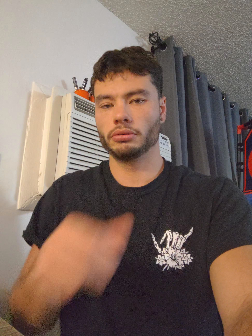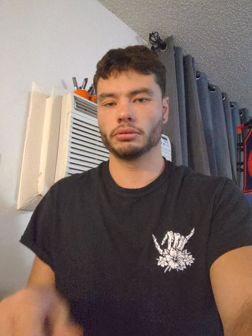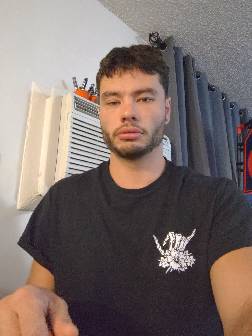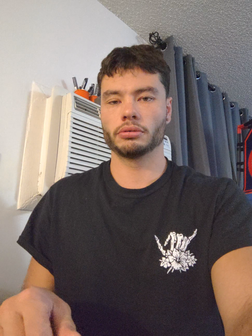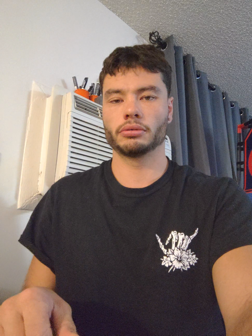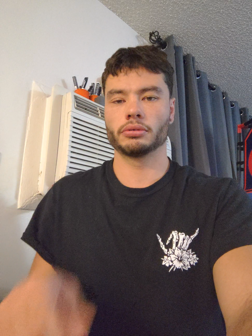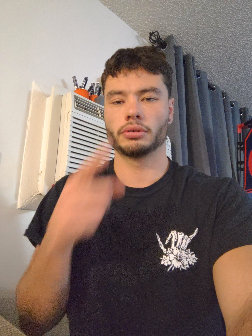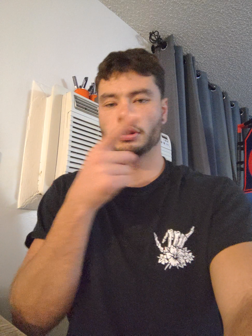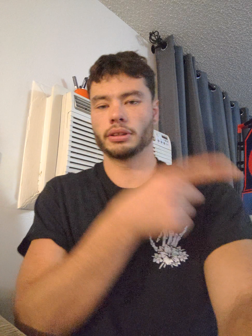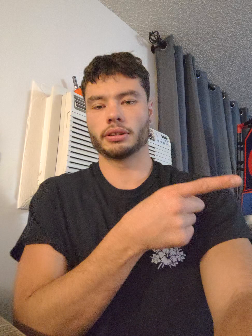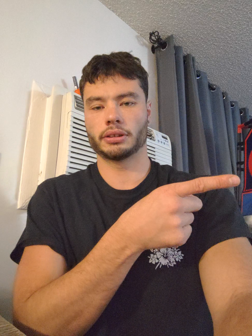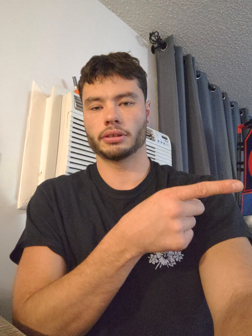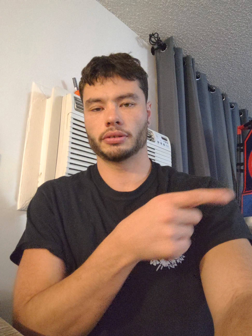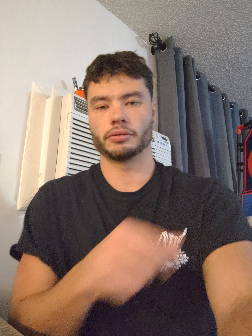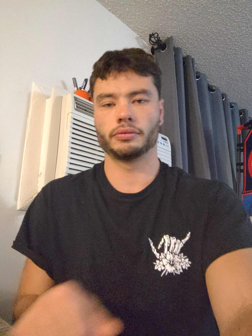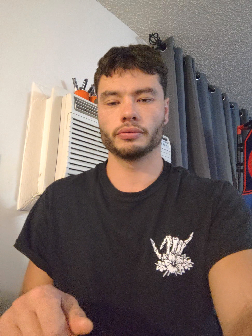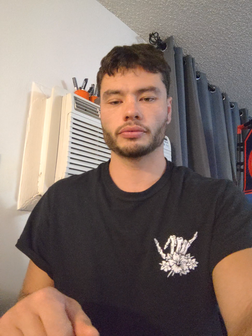he/she/it